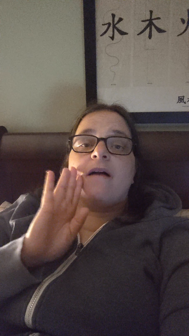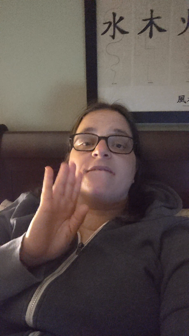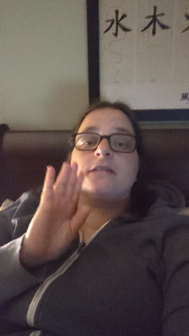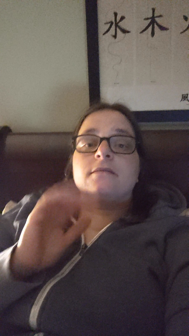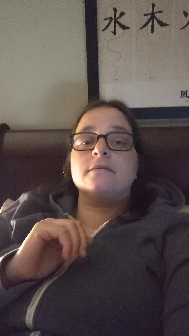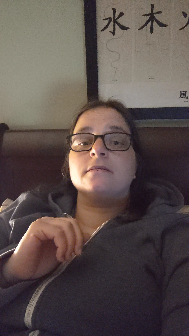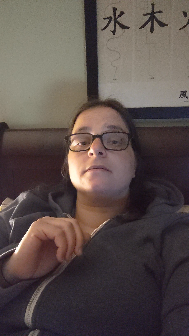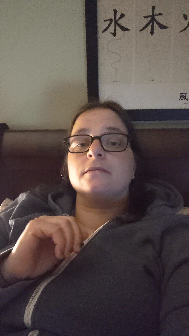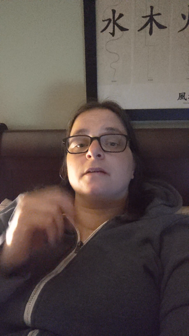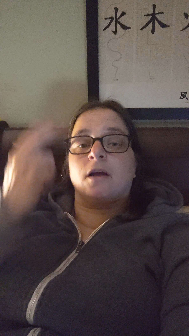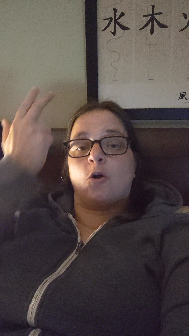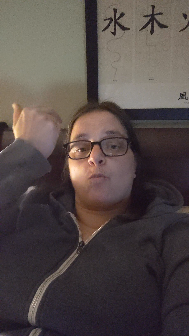rabbit